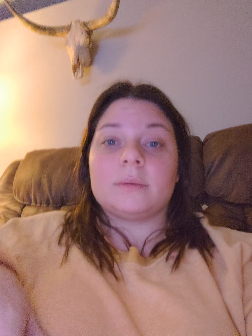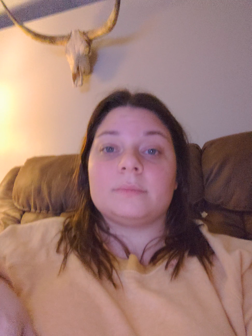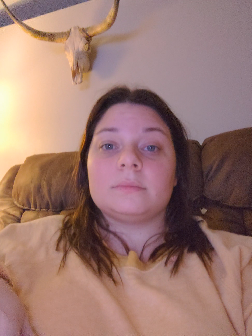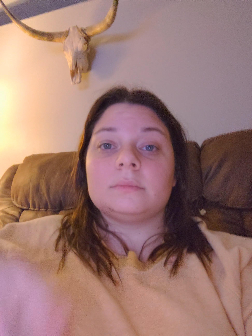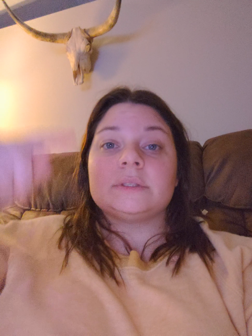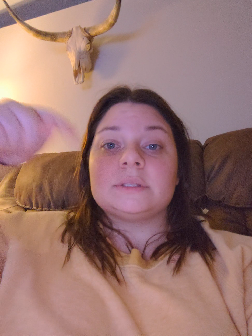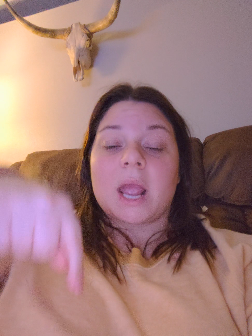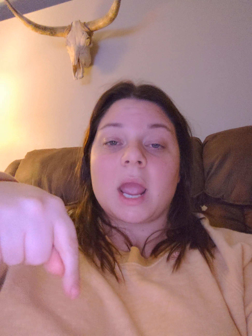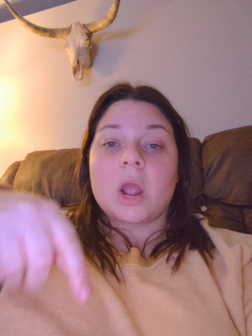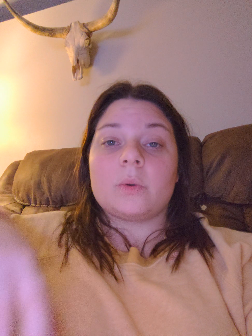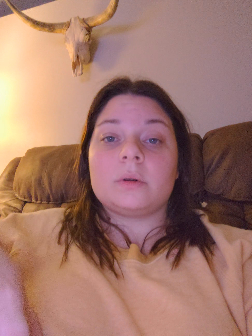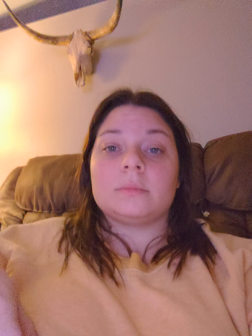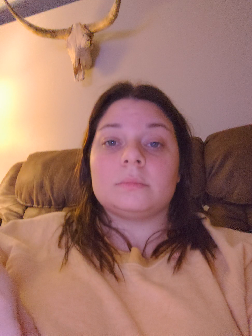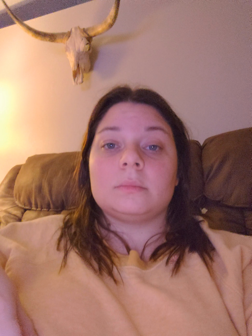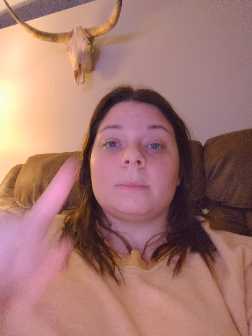down